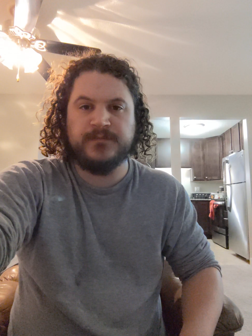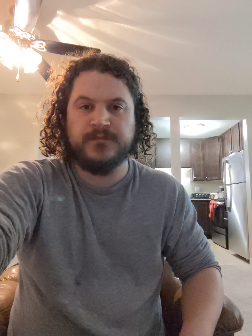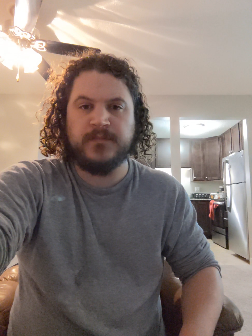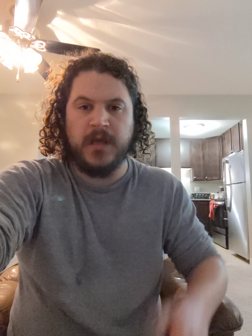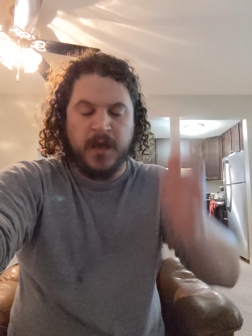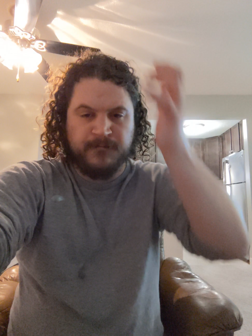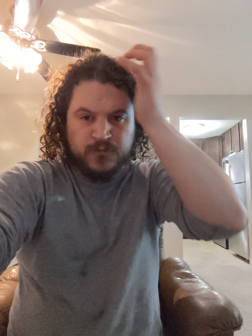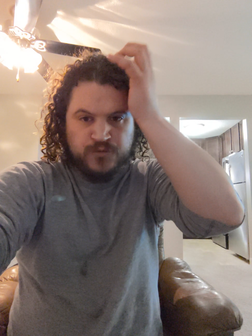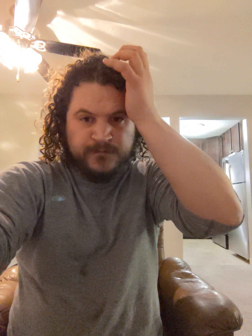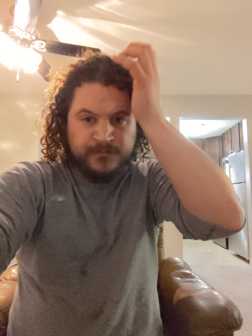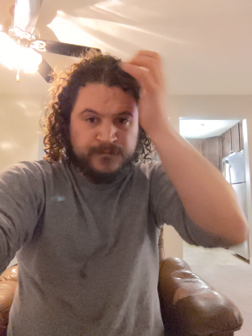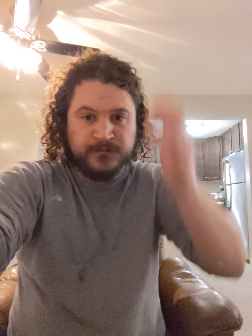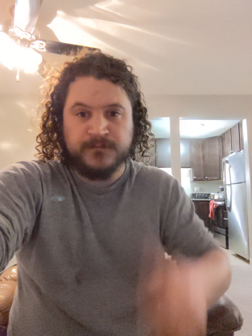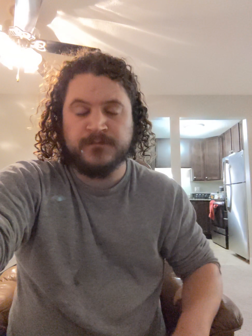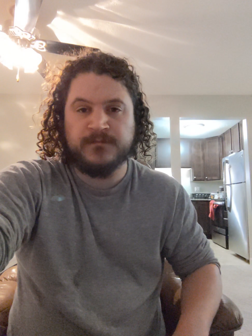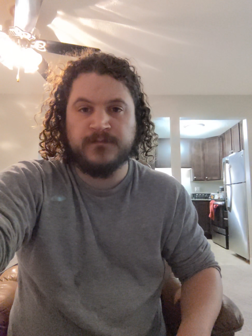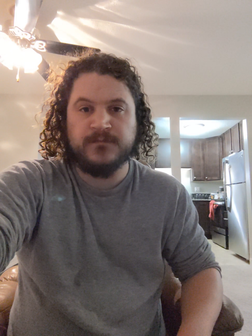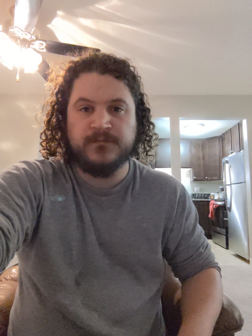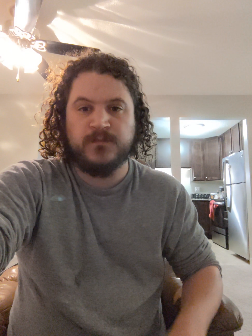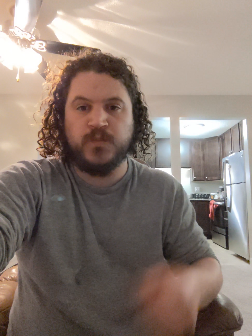garbage